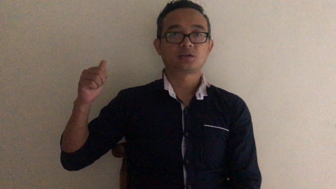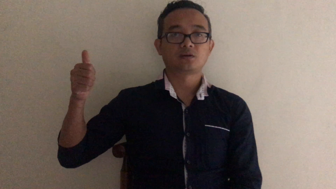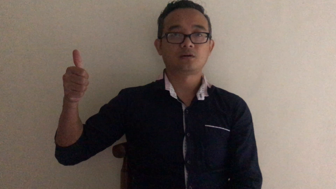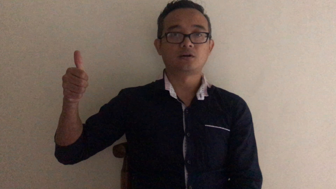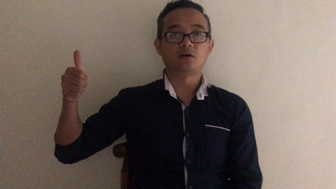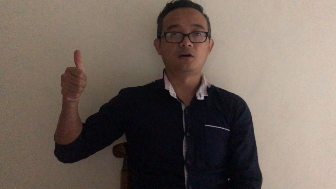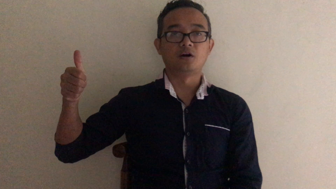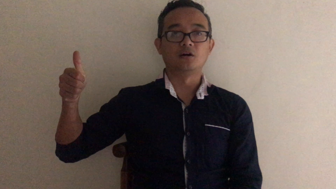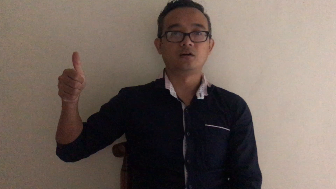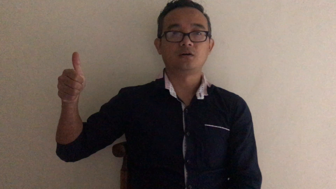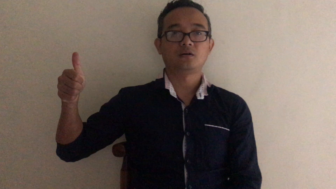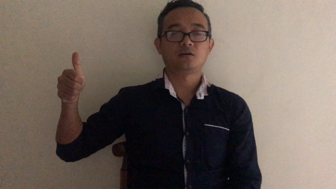अ